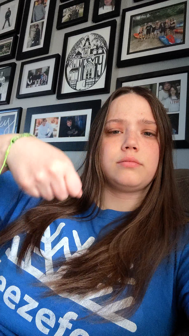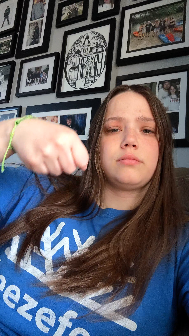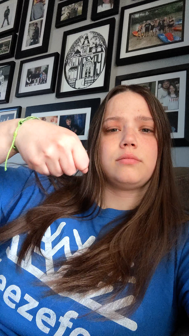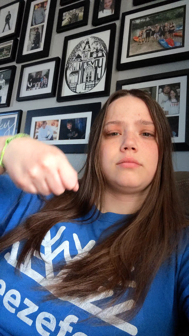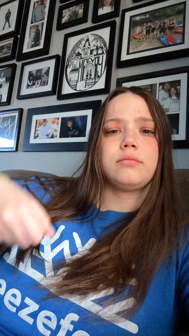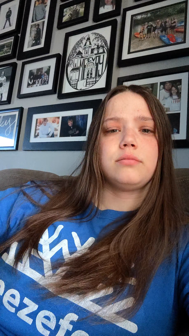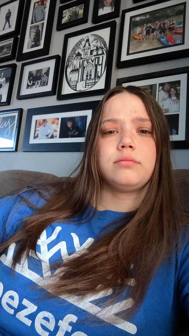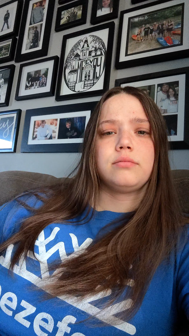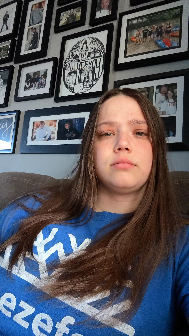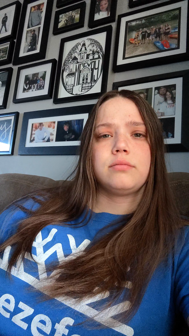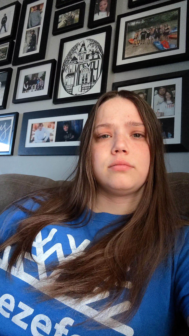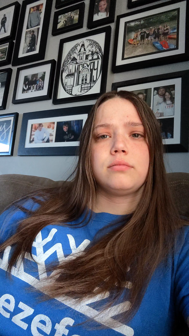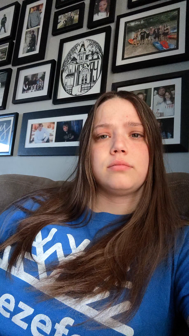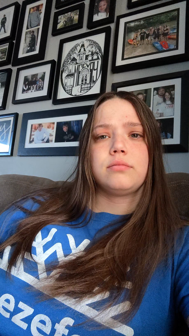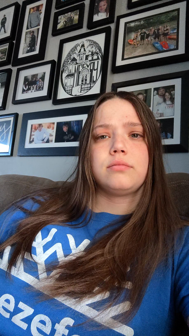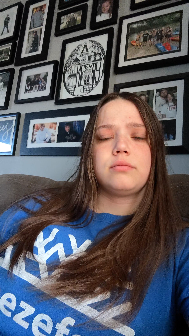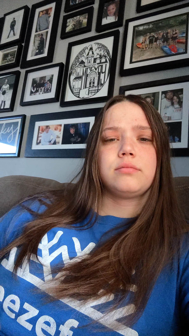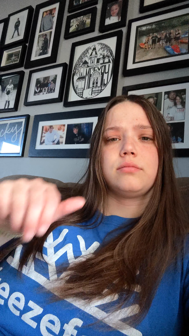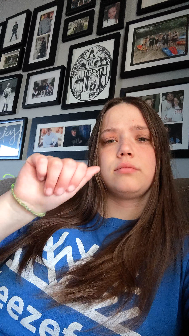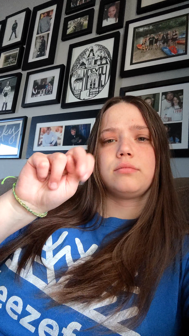an